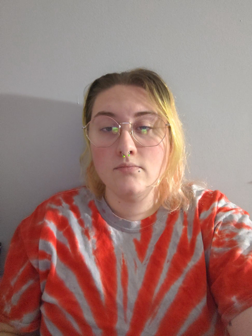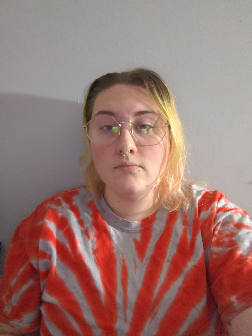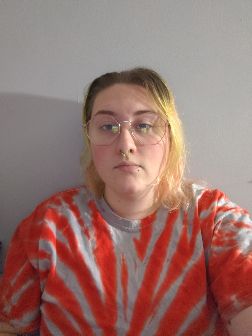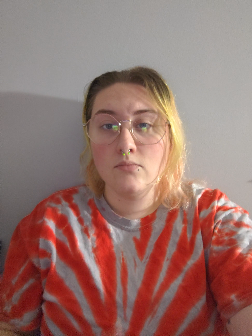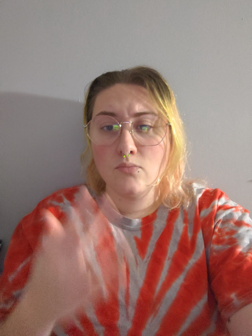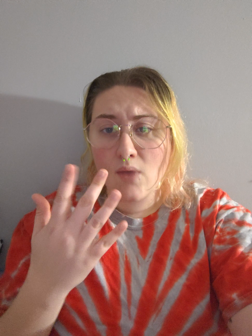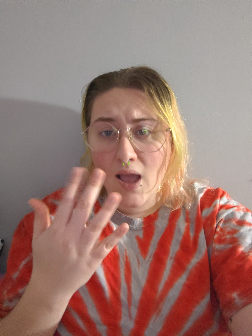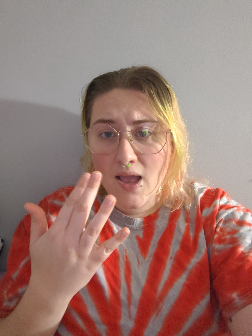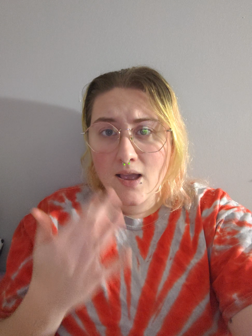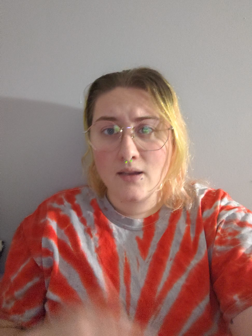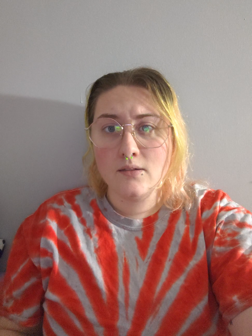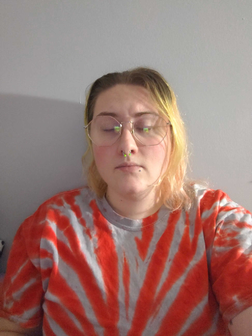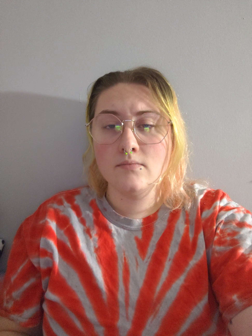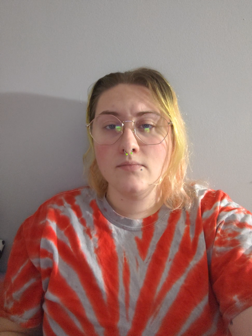wait